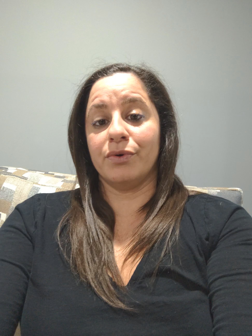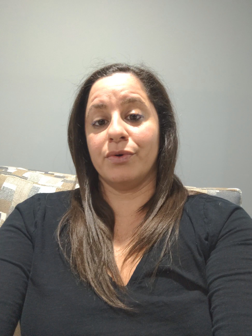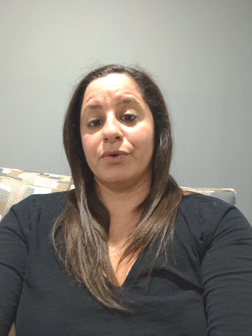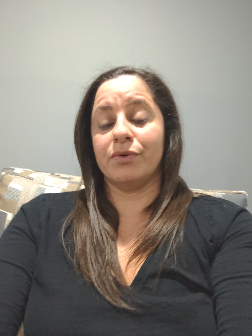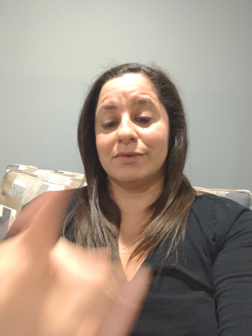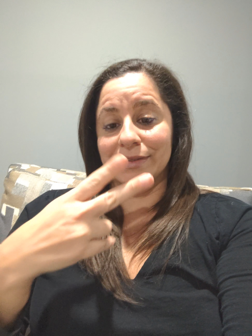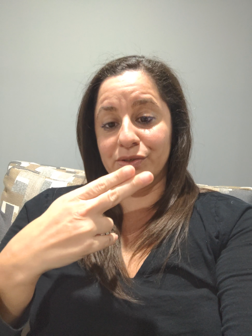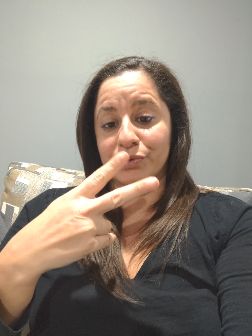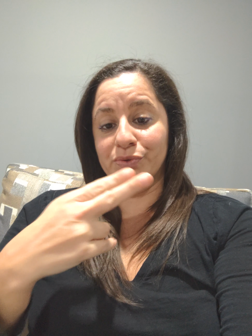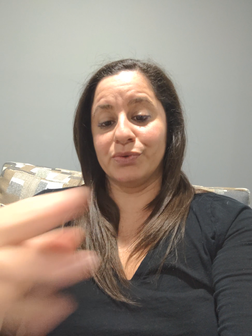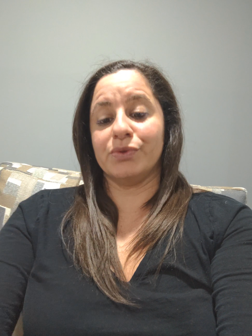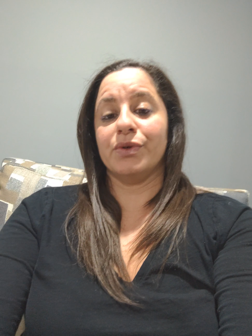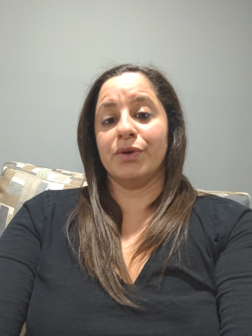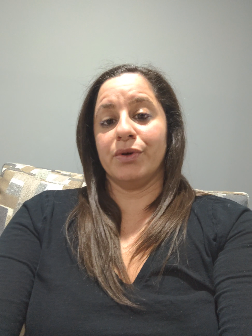scissors